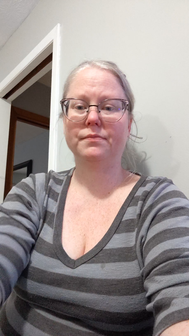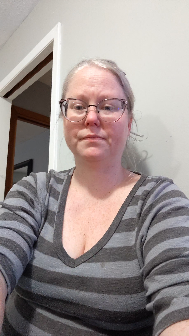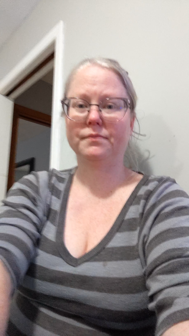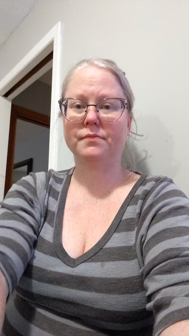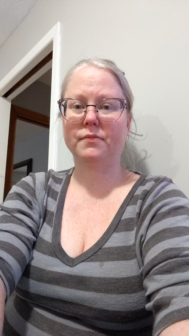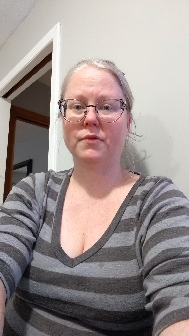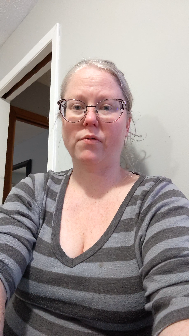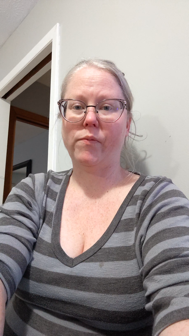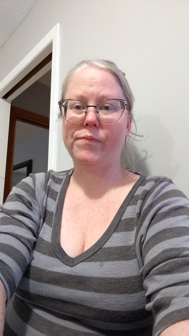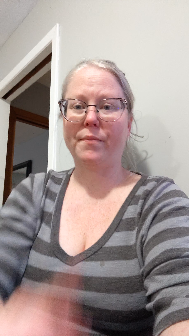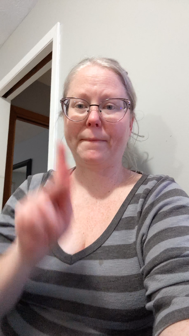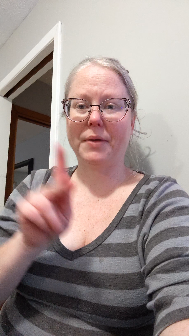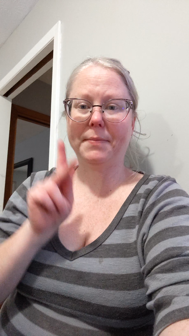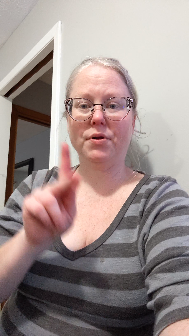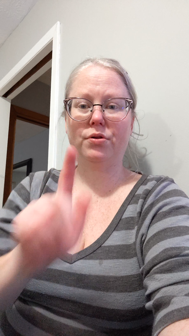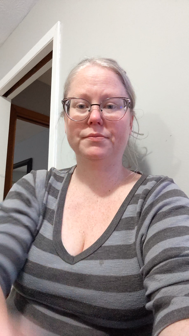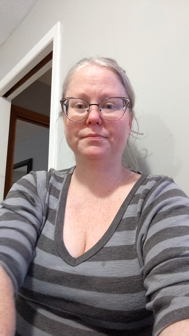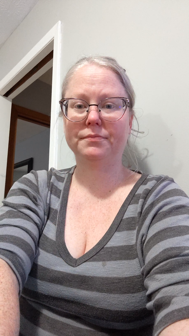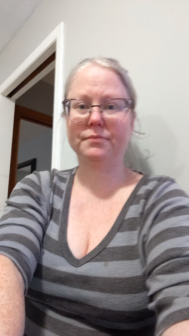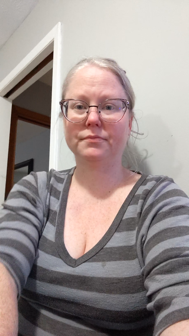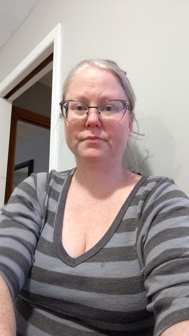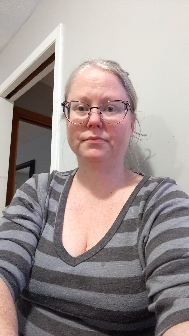people